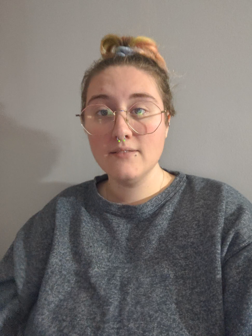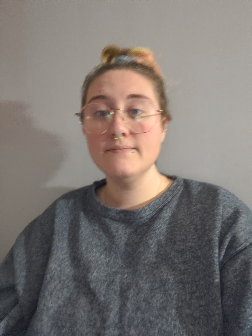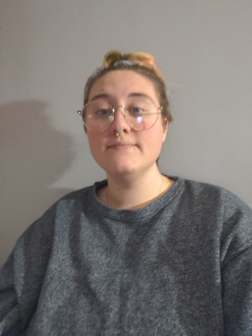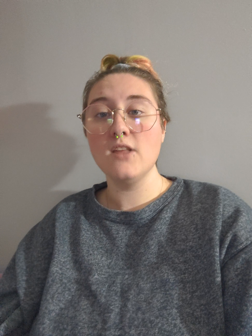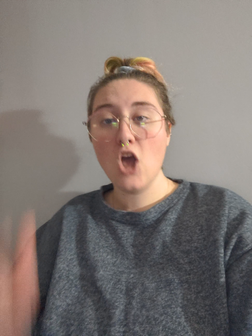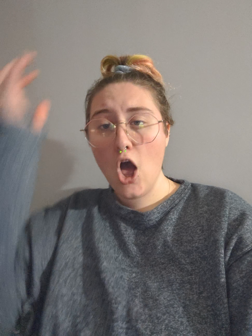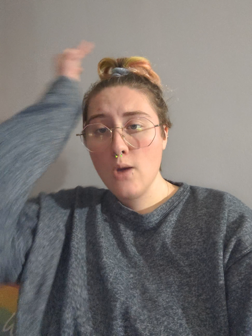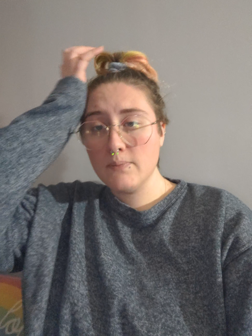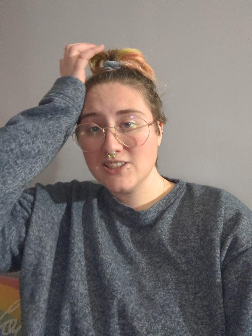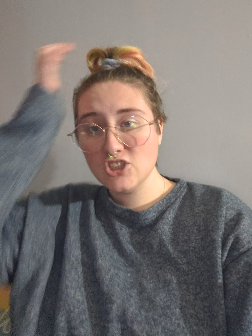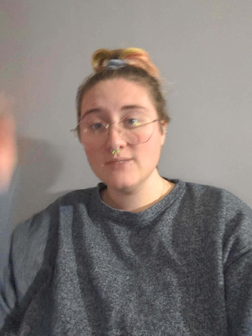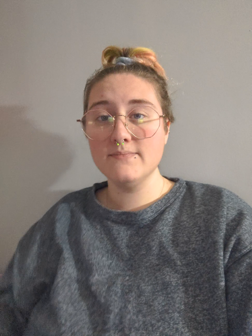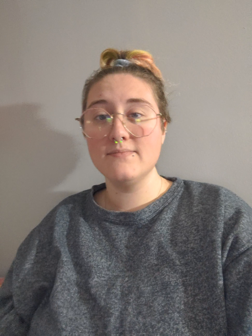garbage